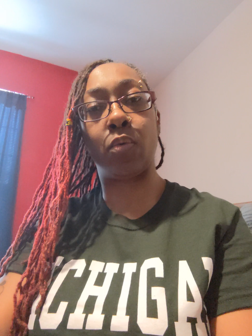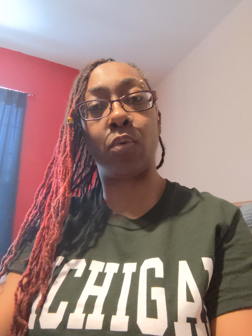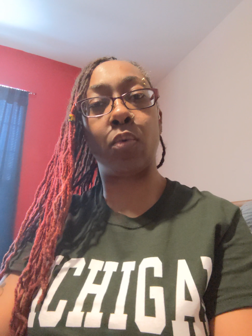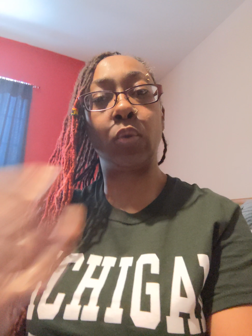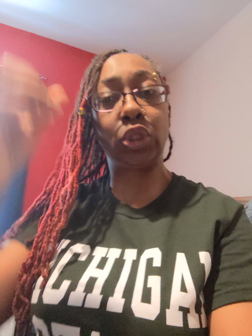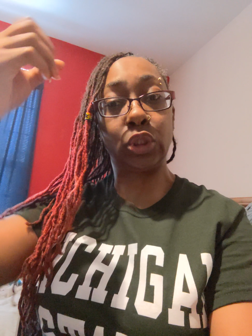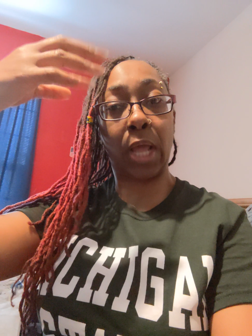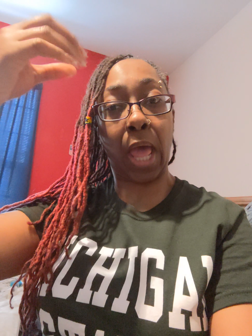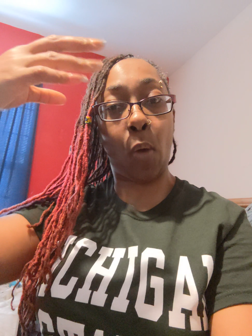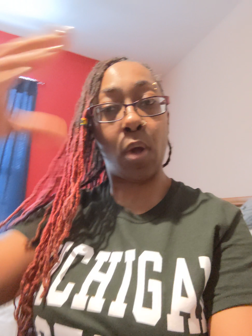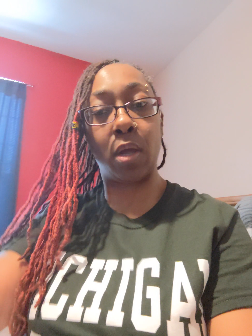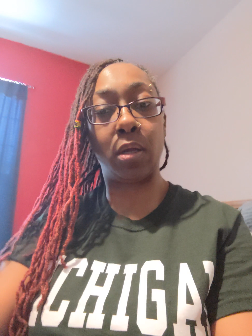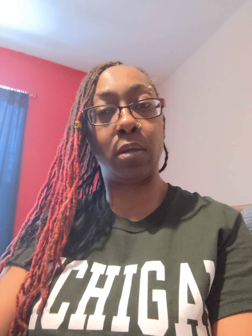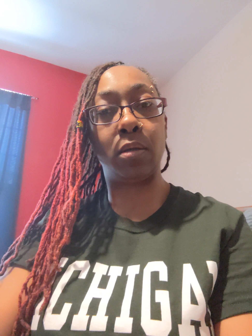shower